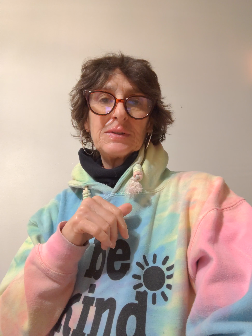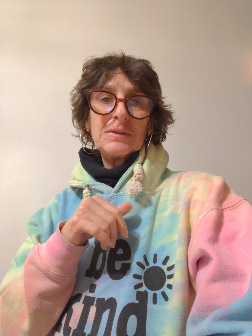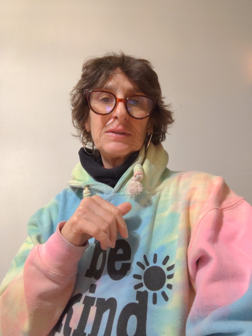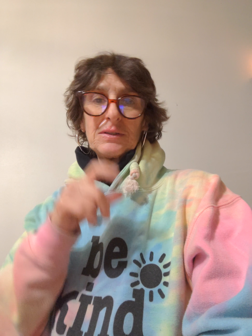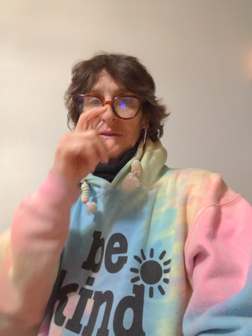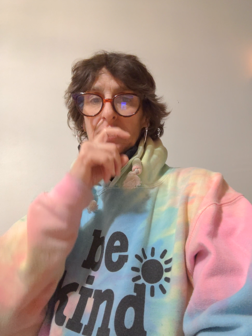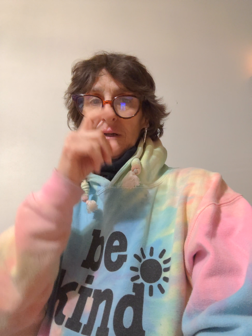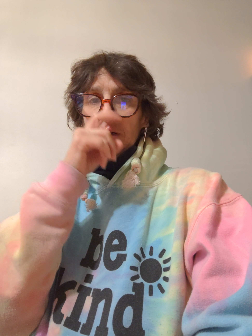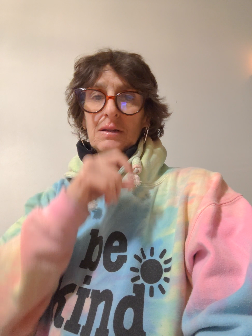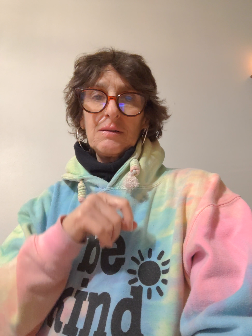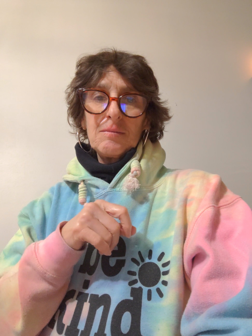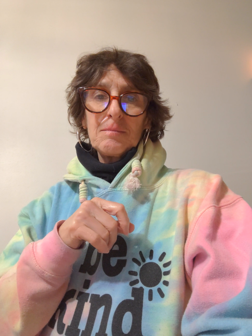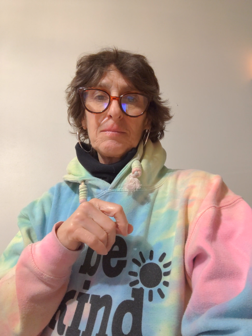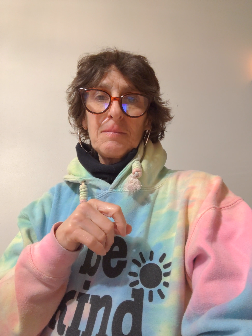doll